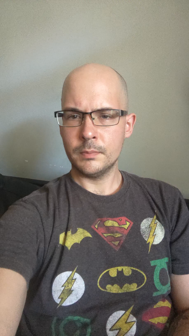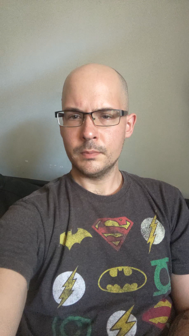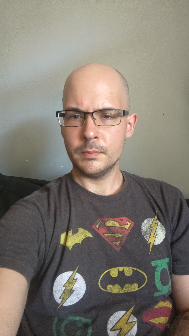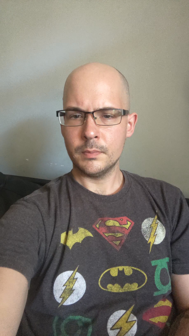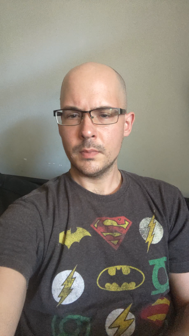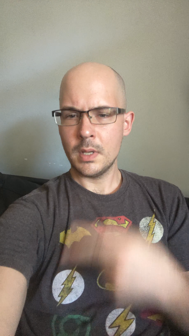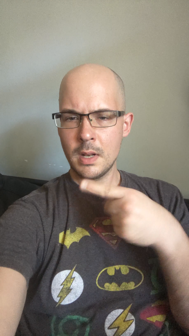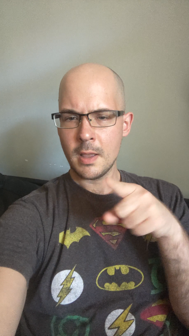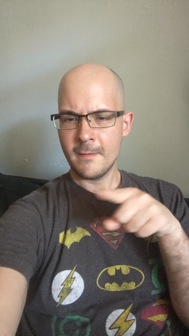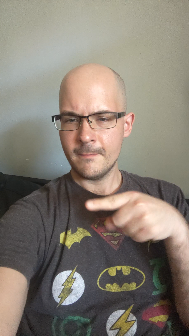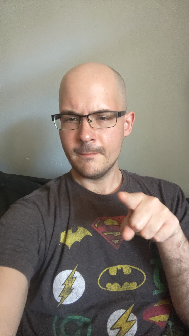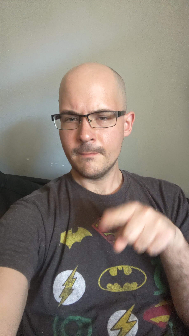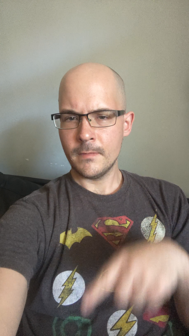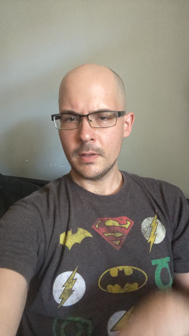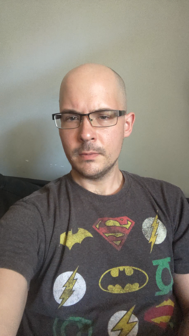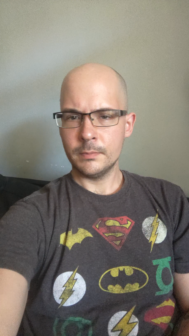knife